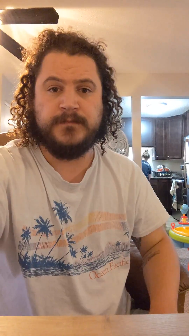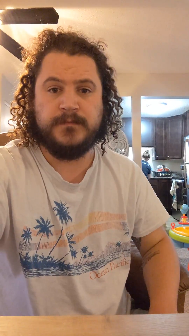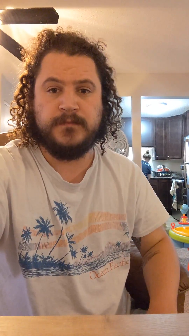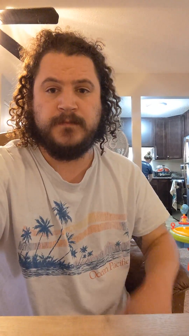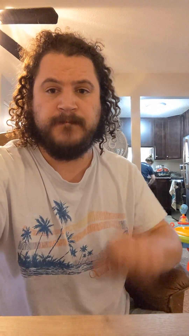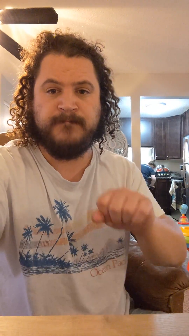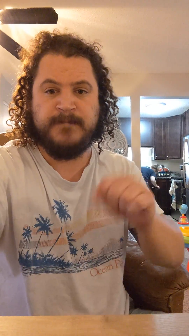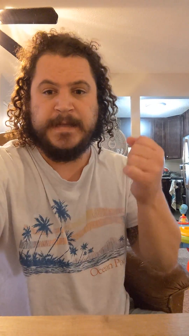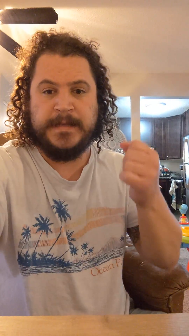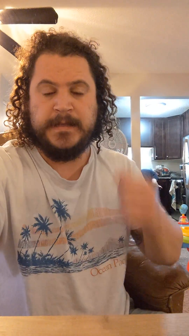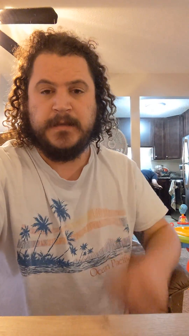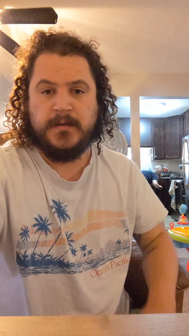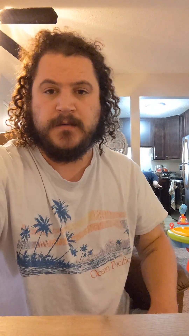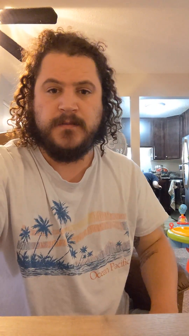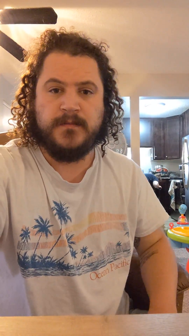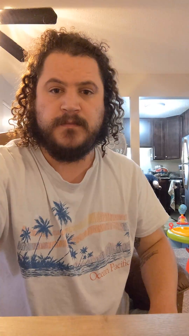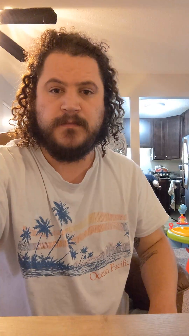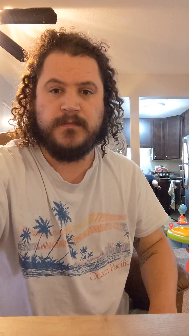break